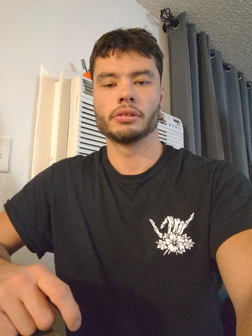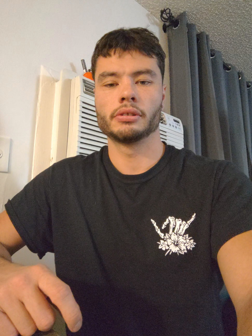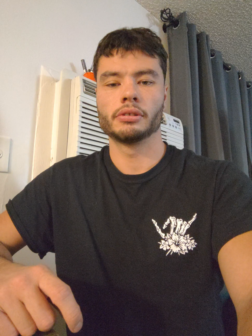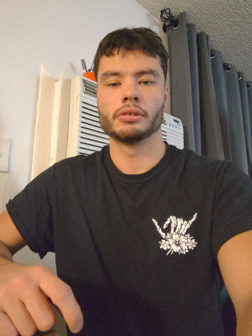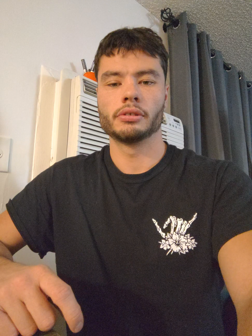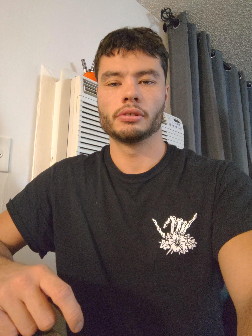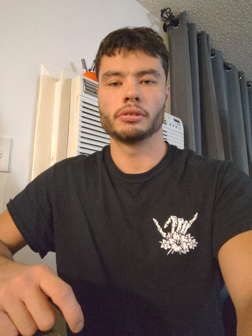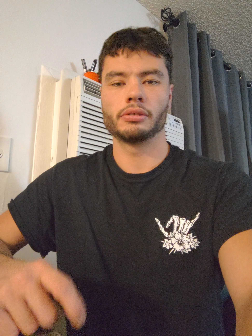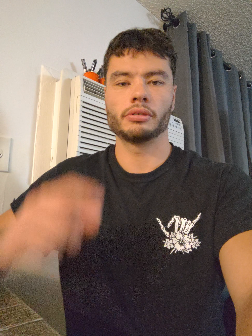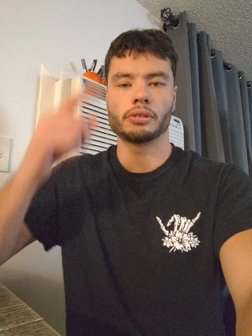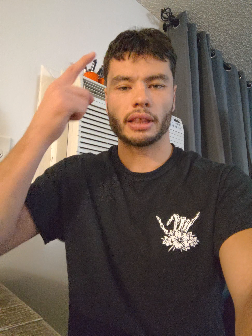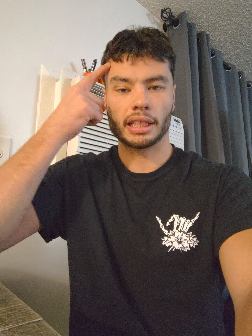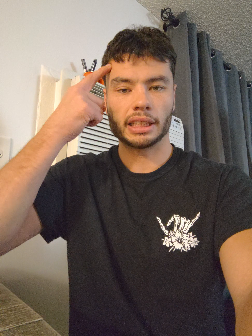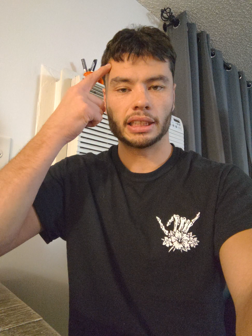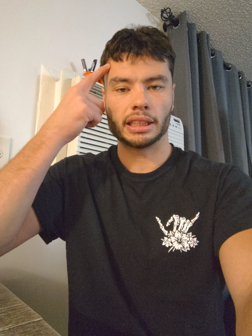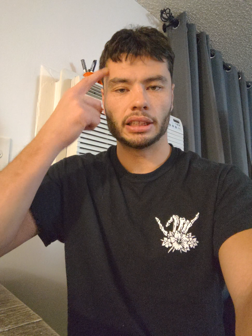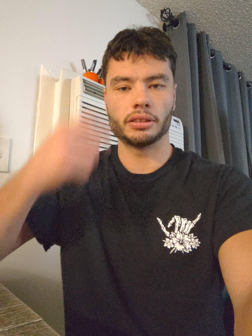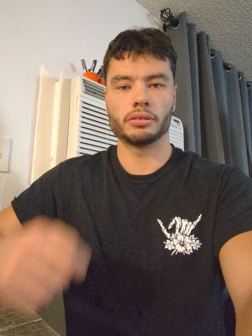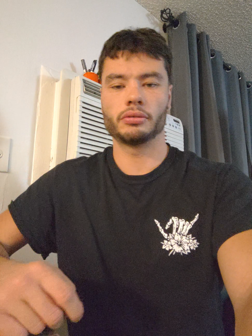think